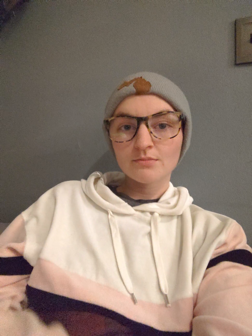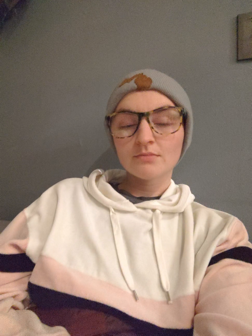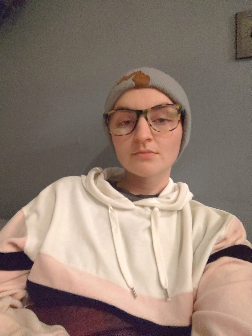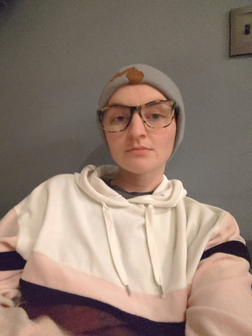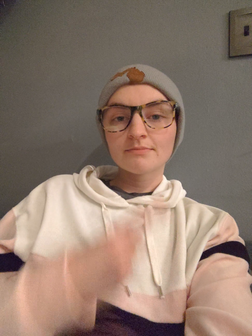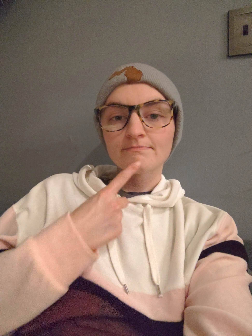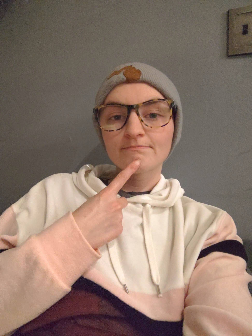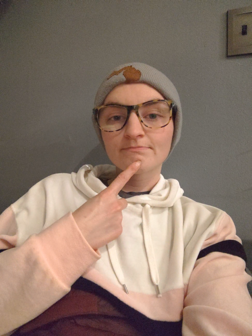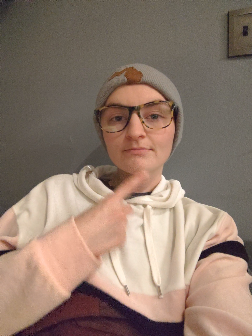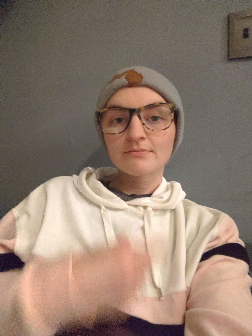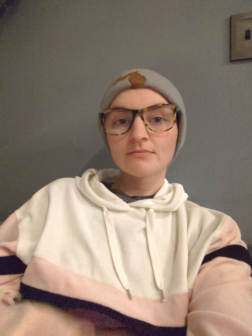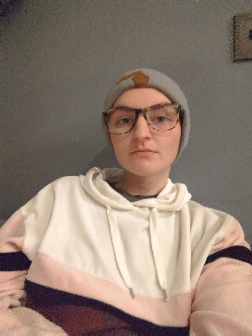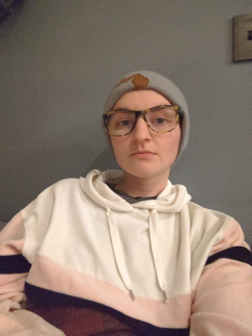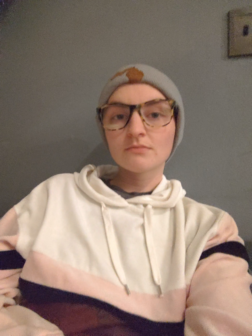chin